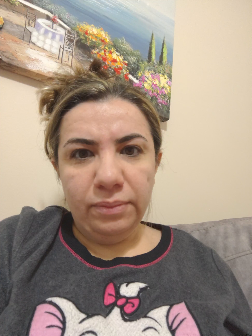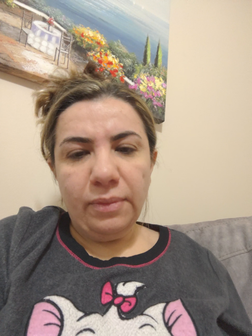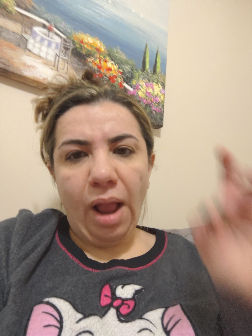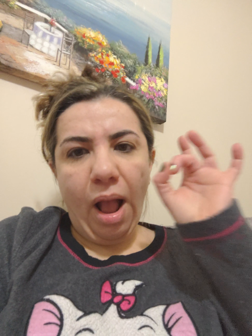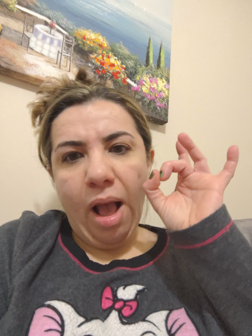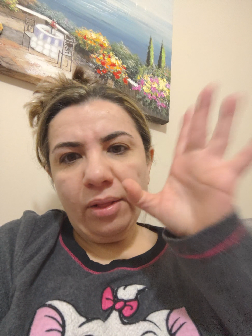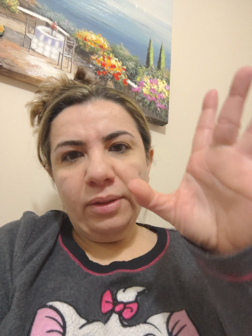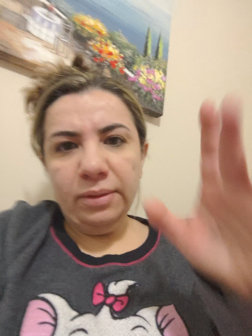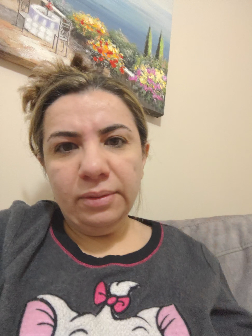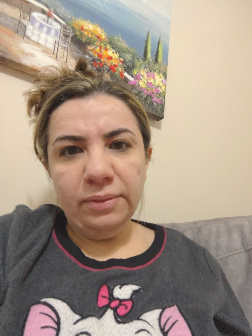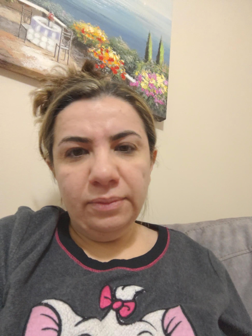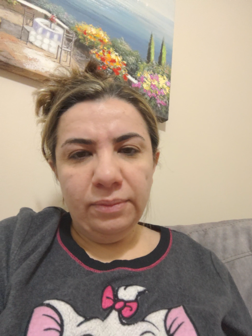hate